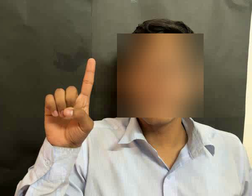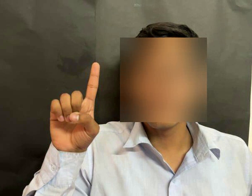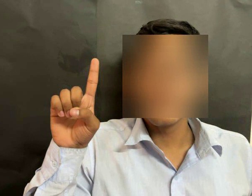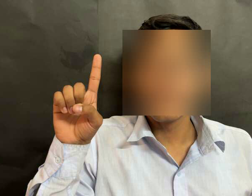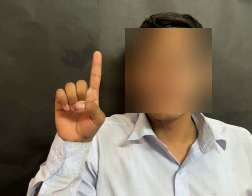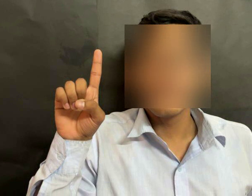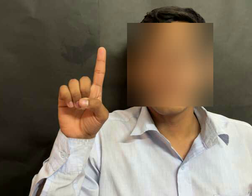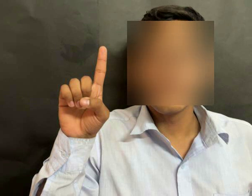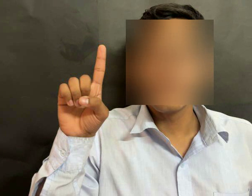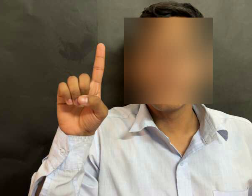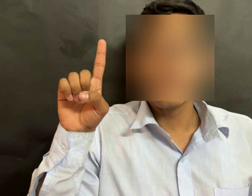D